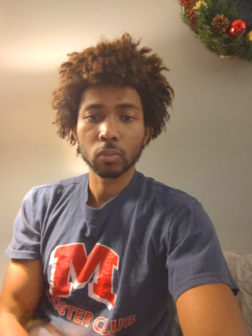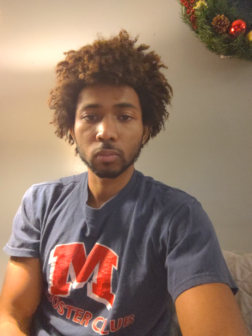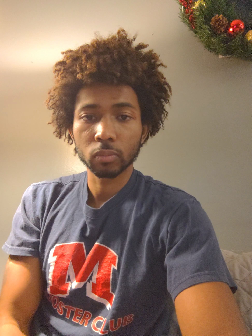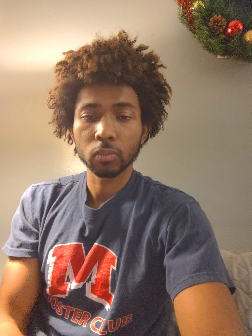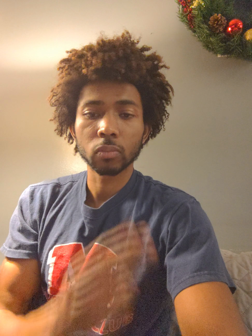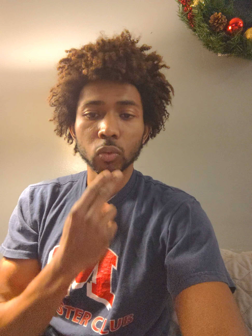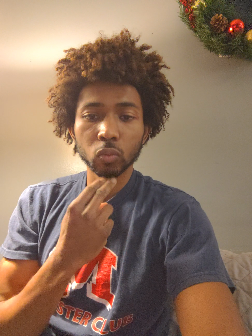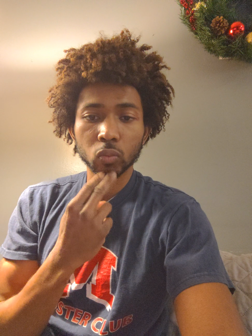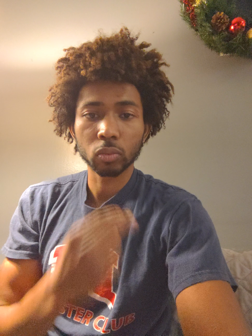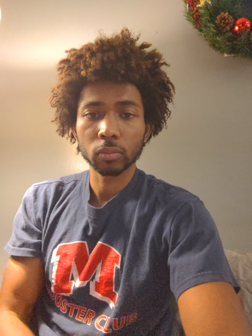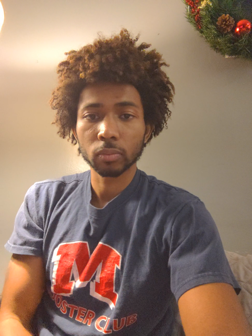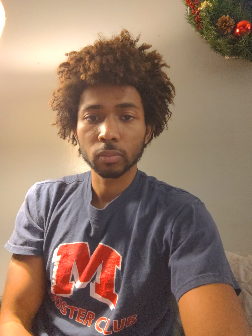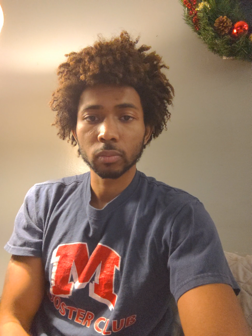cute